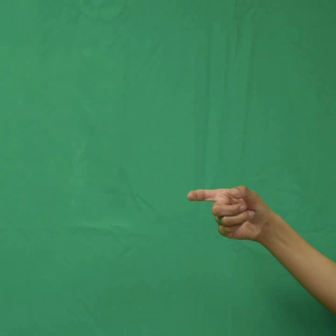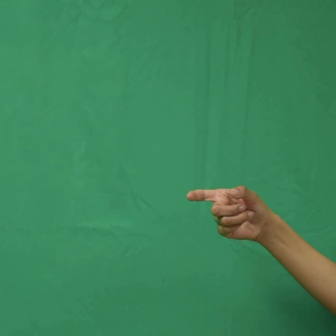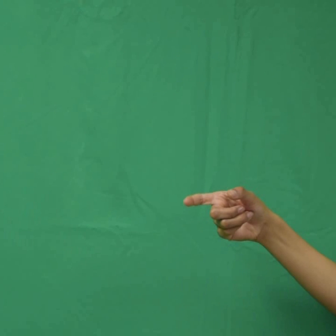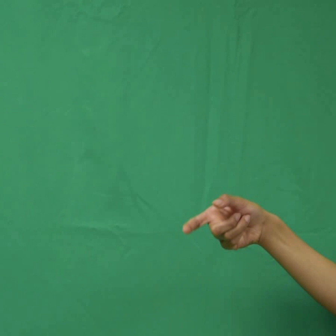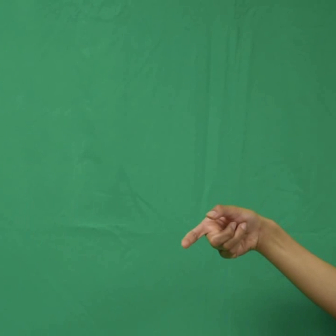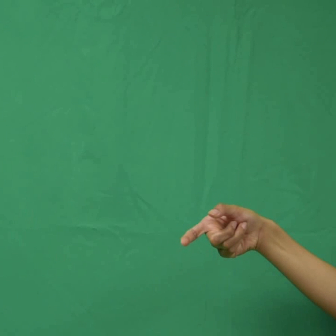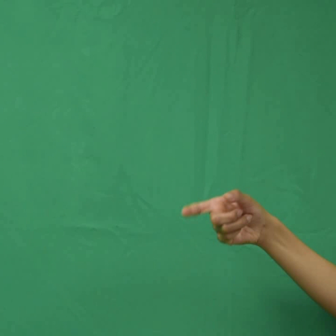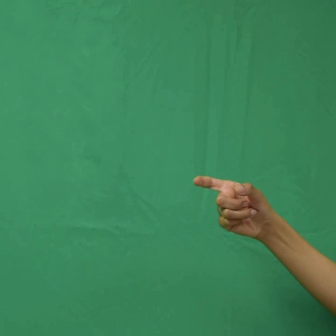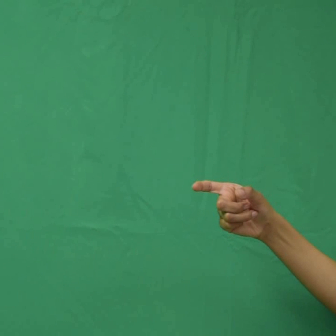Q